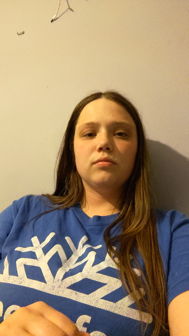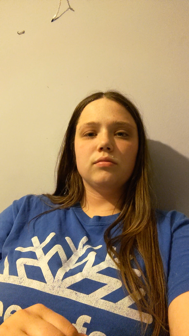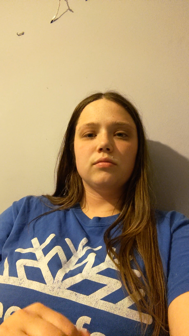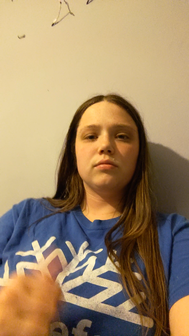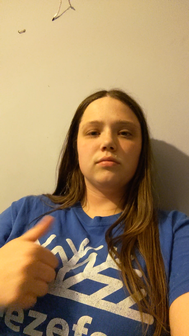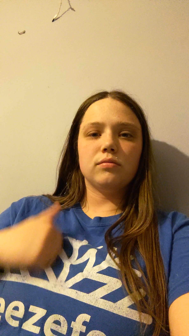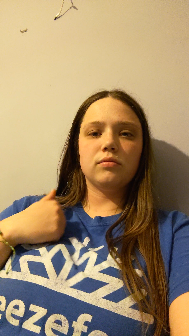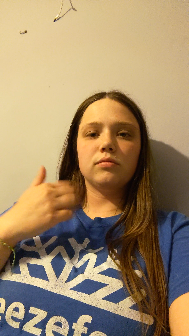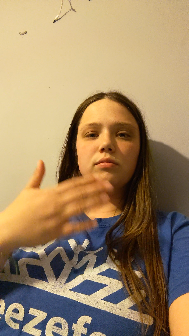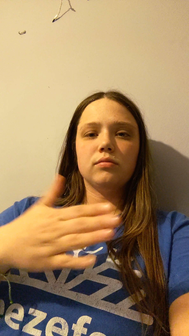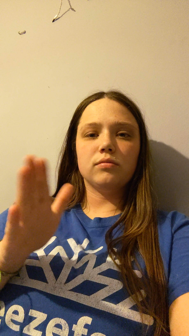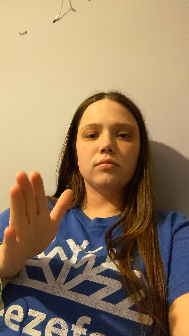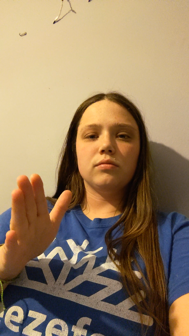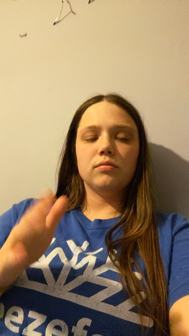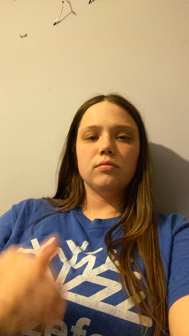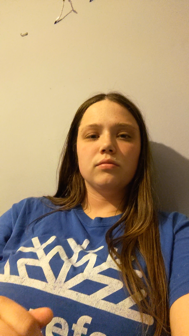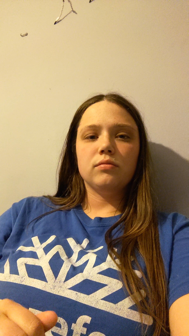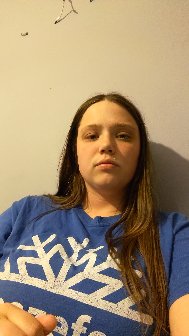living room